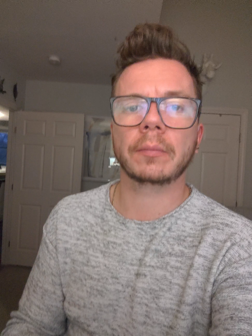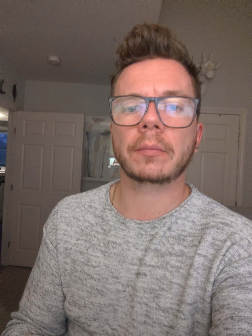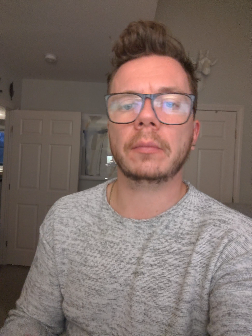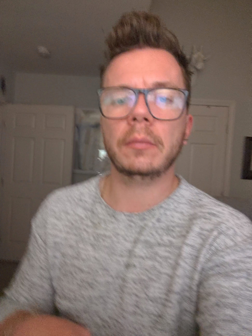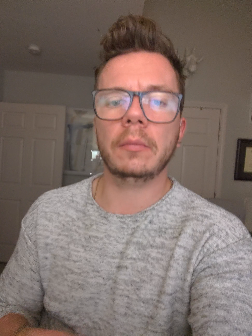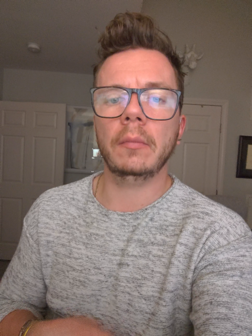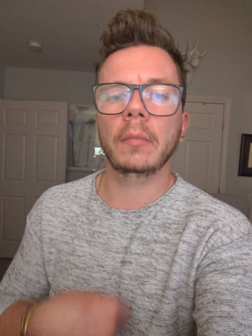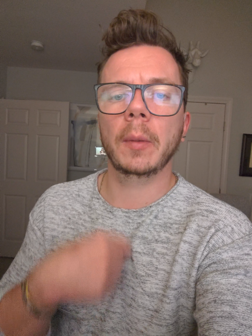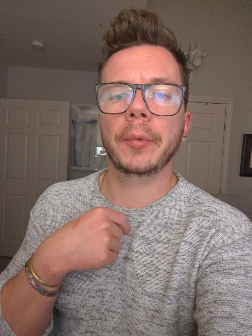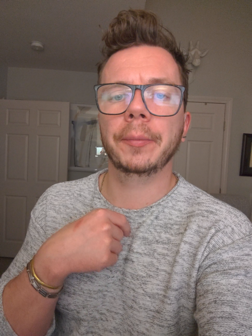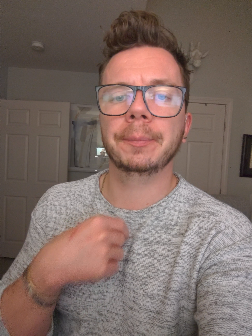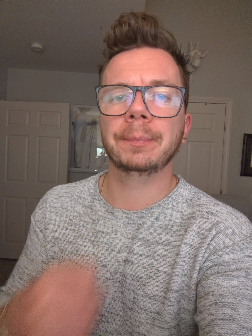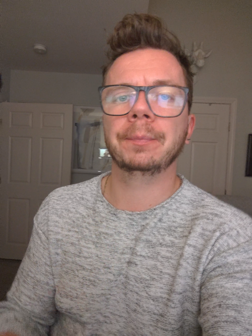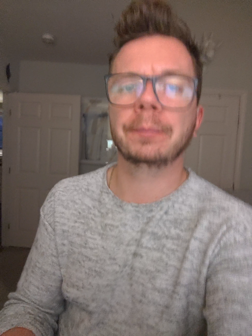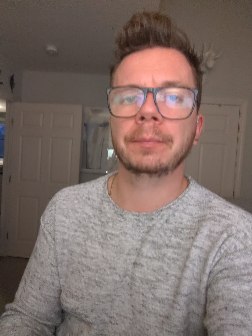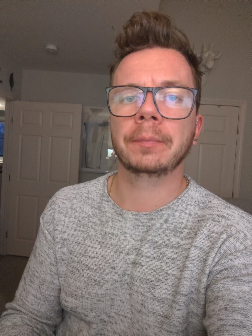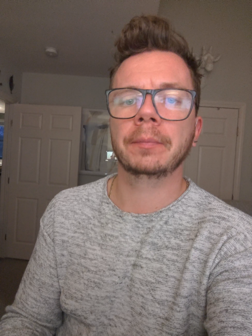zipper